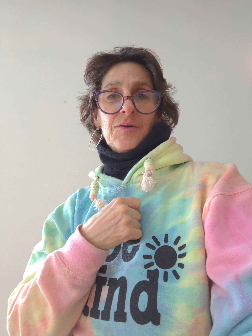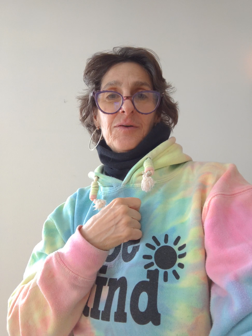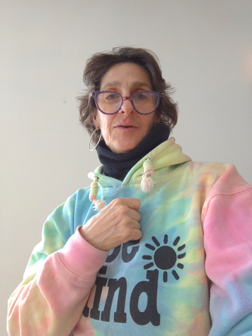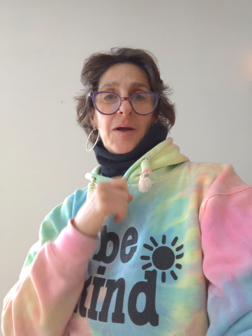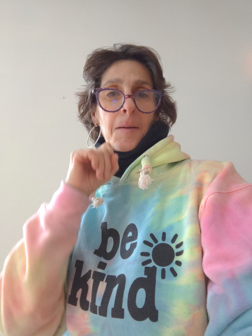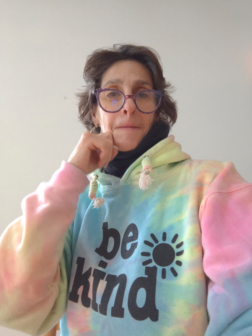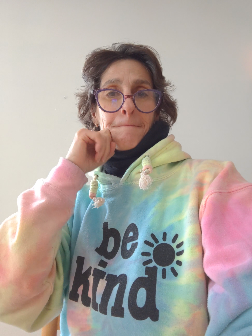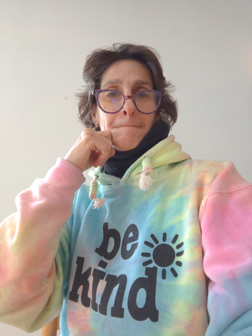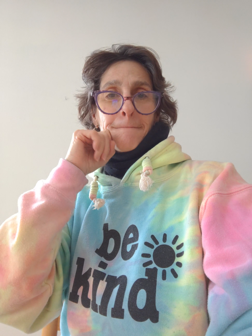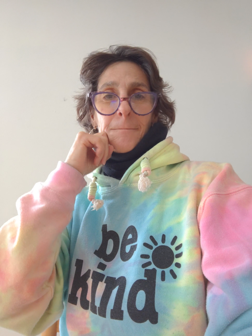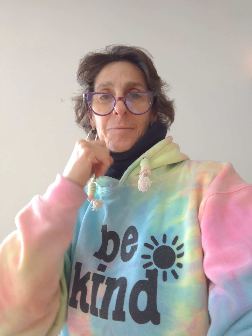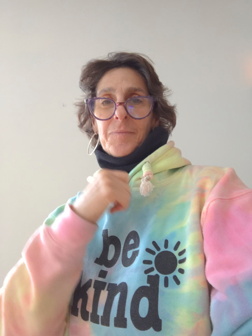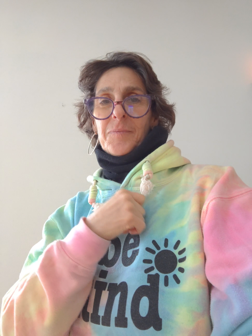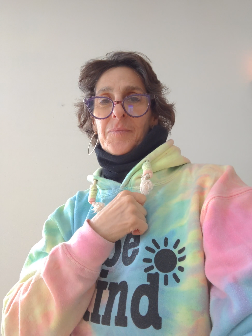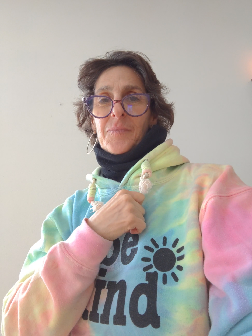apple